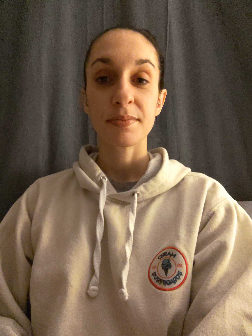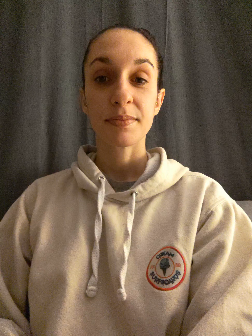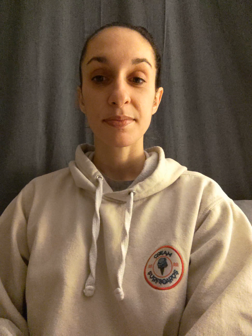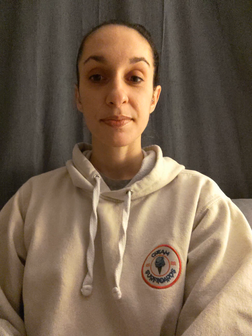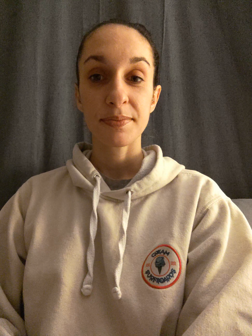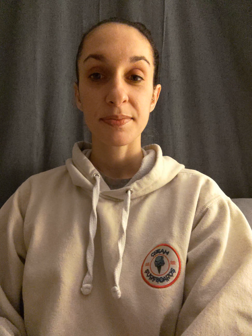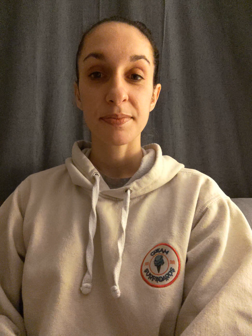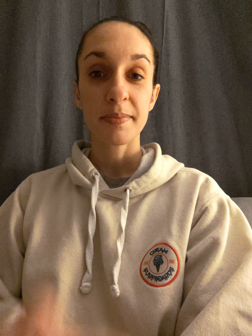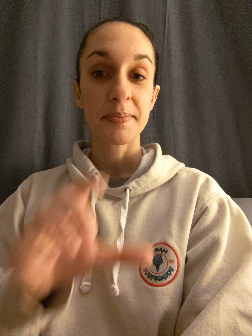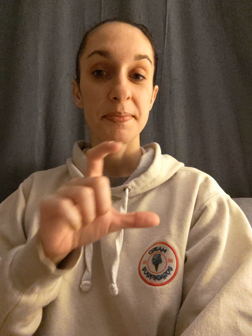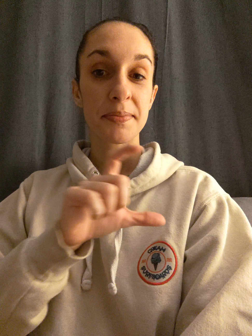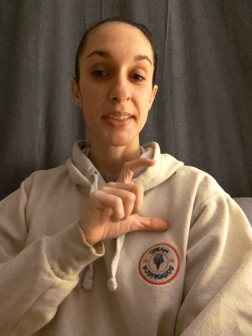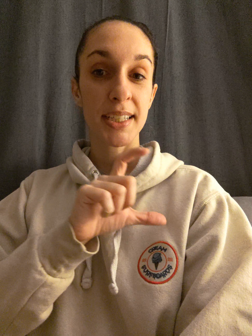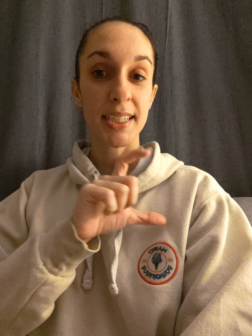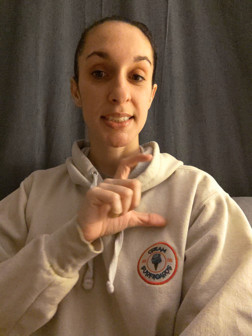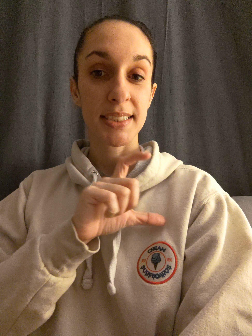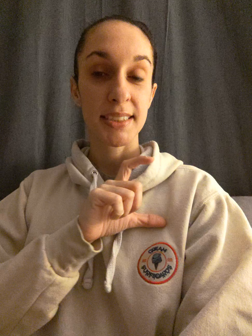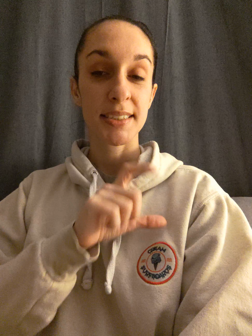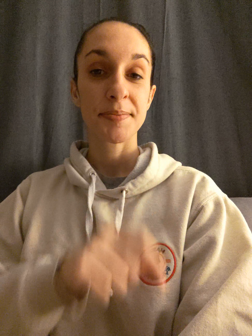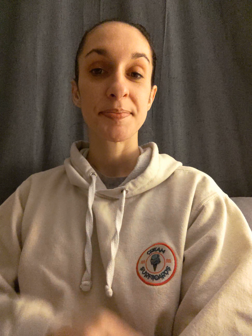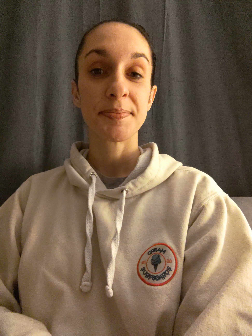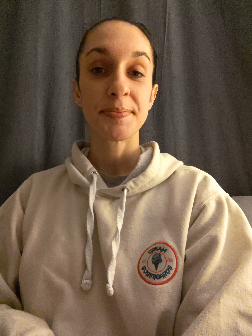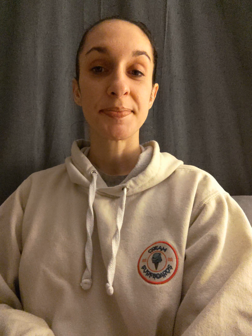police